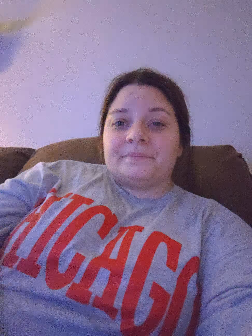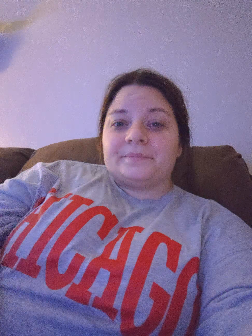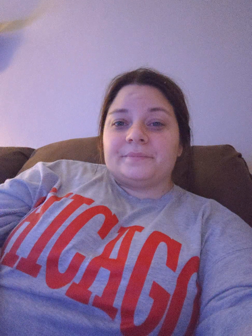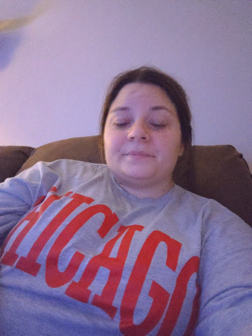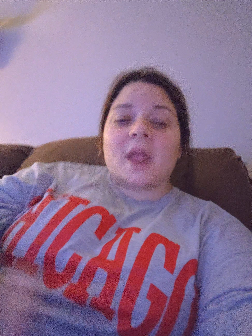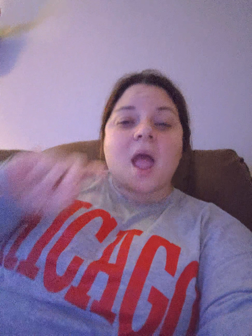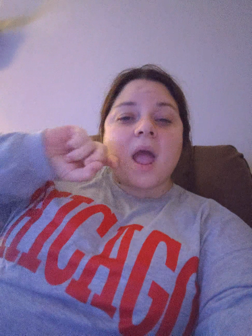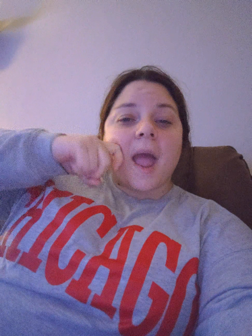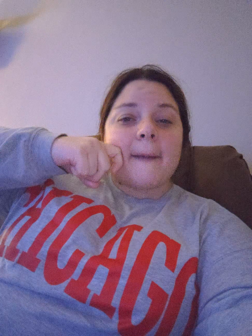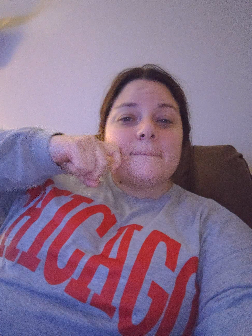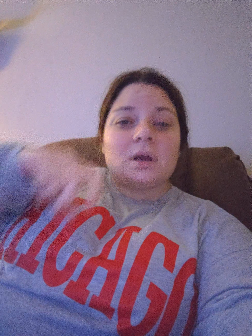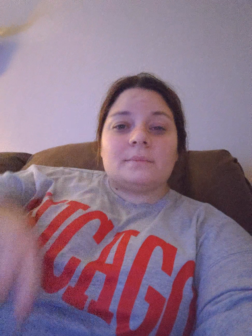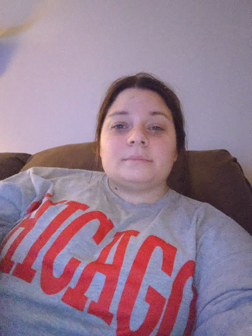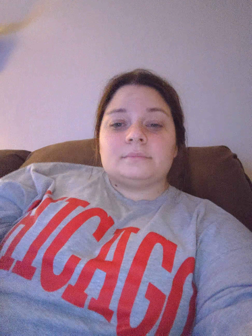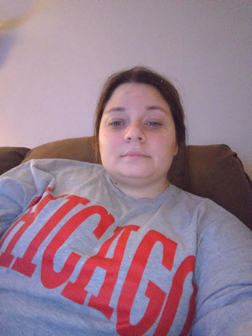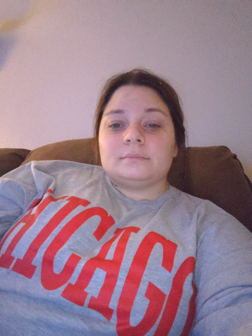apple